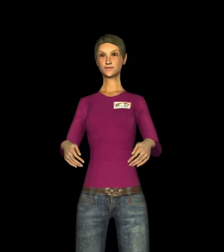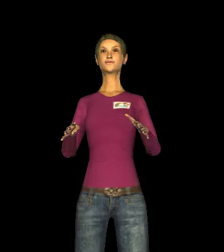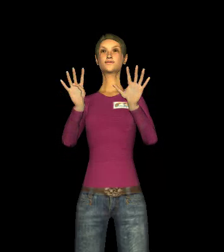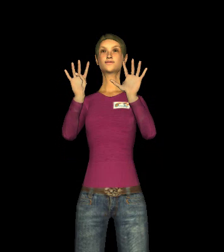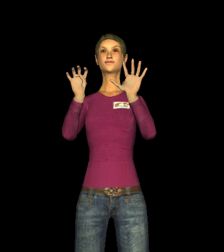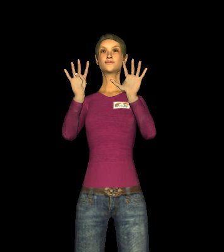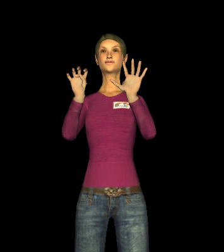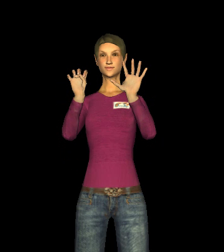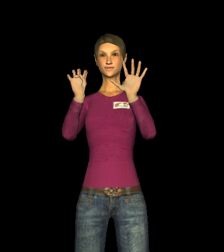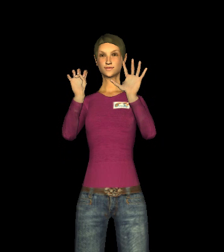90